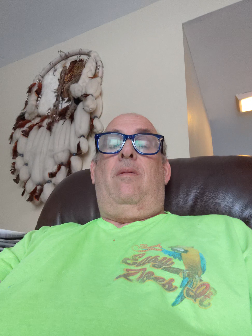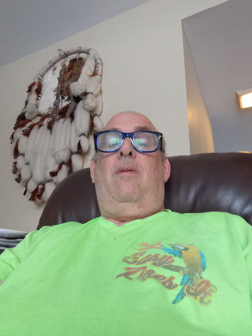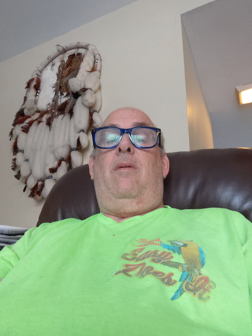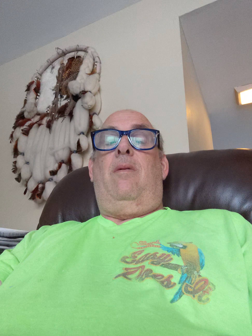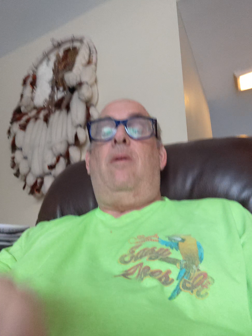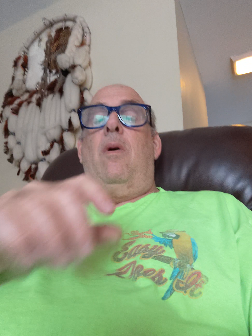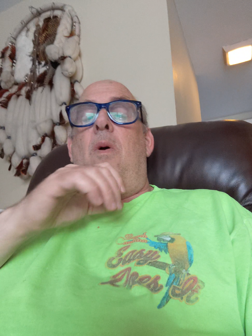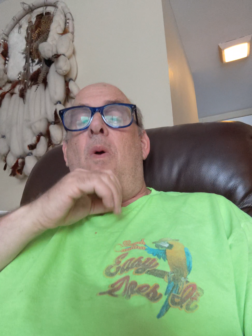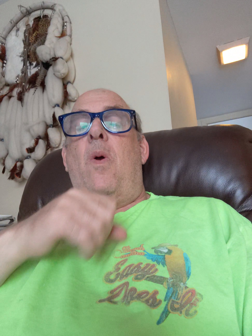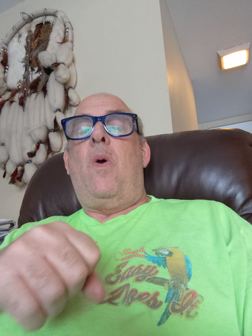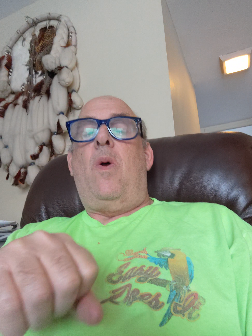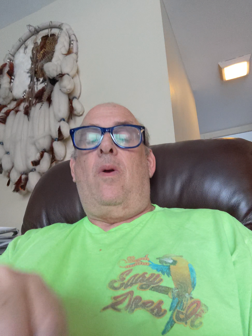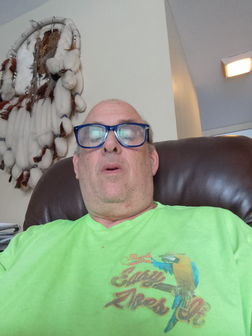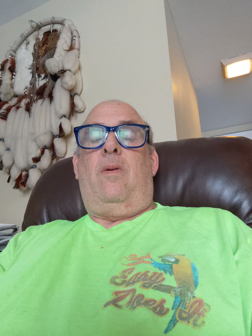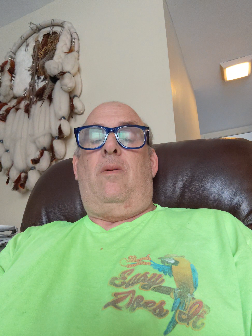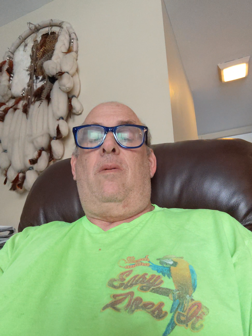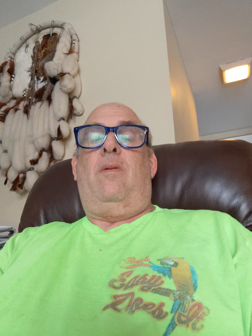old